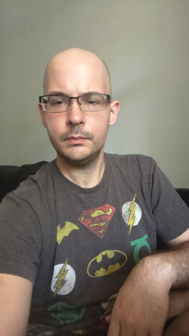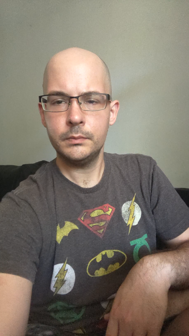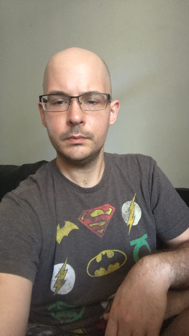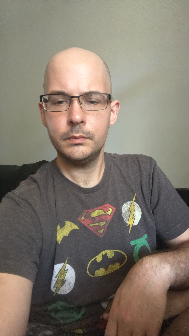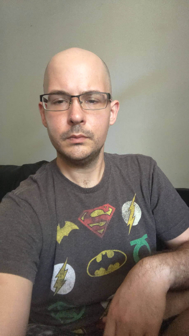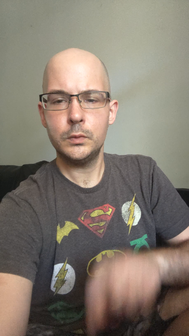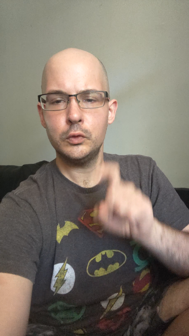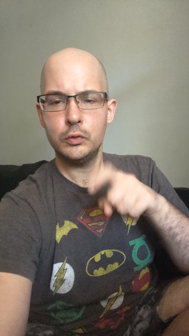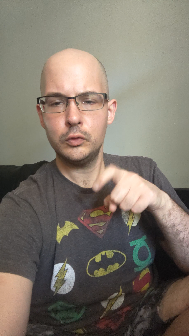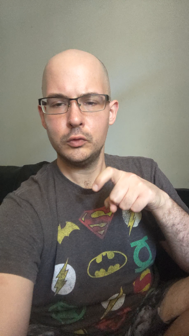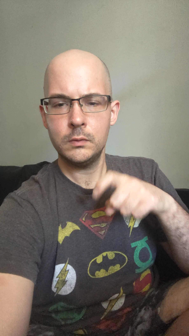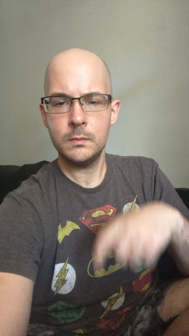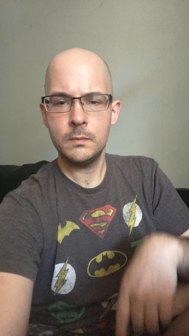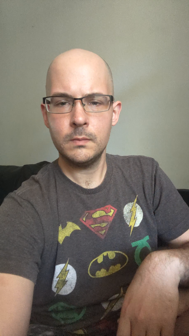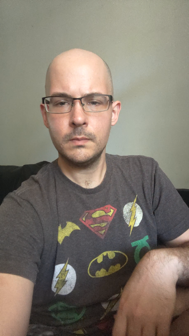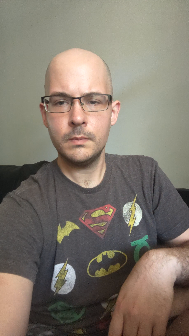should